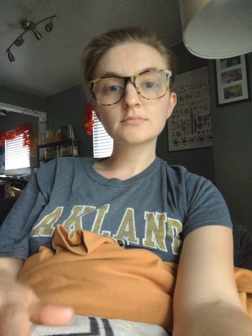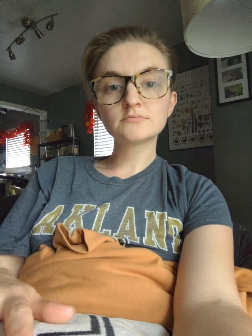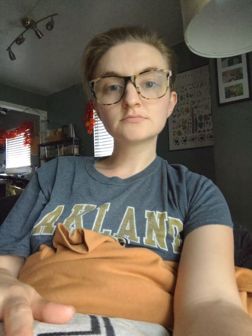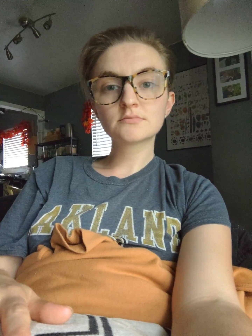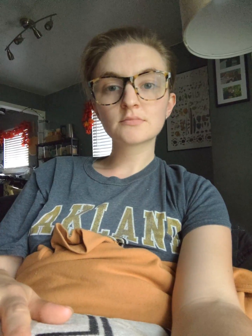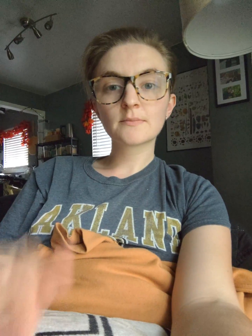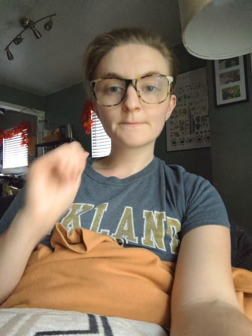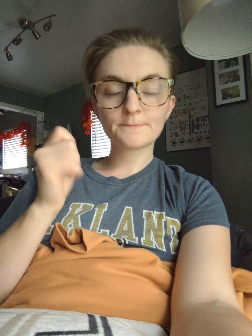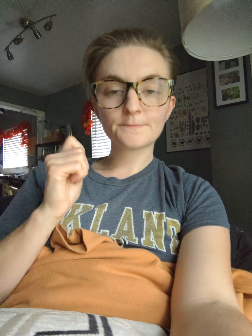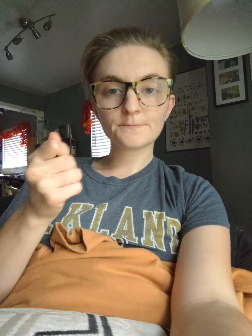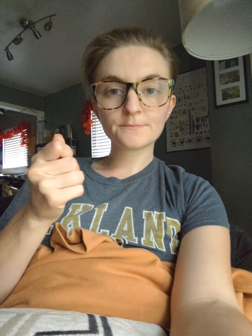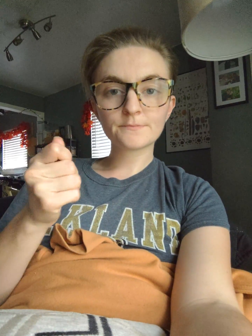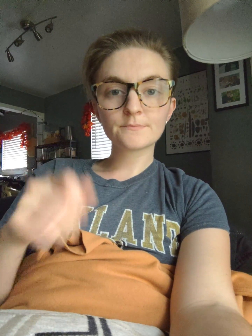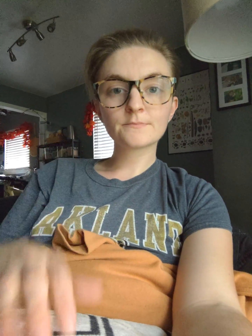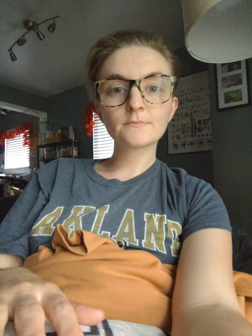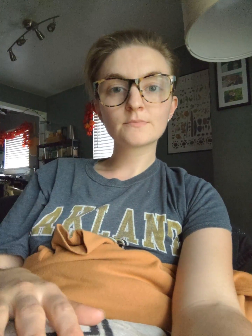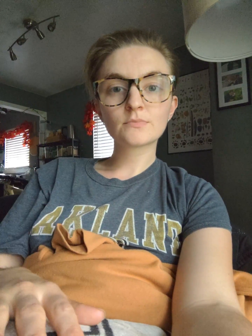bat